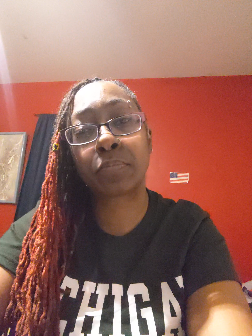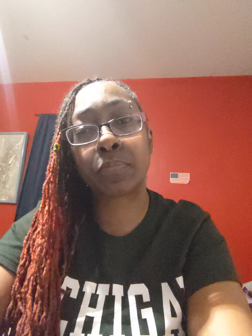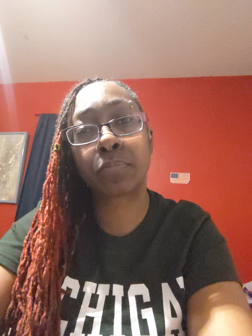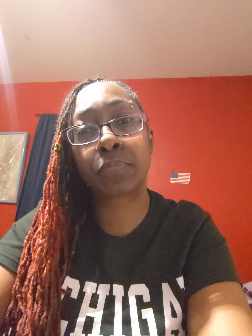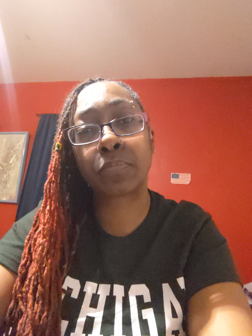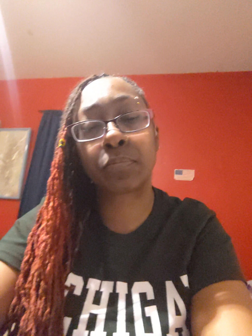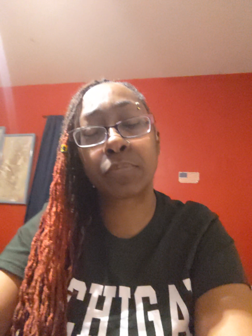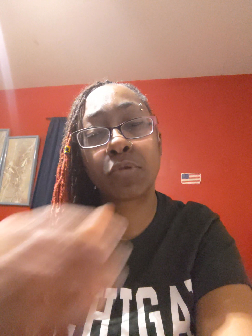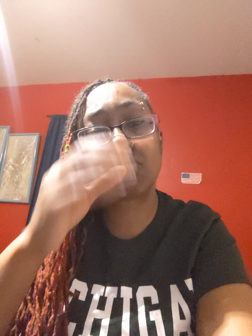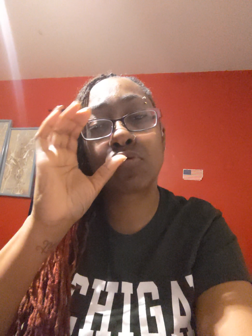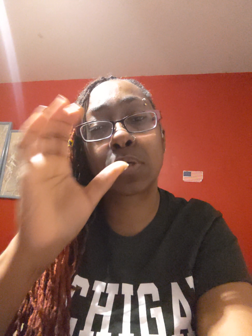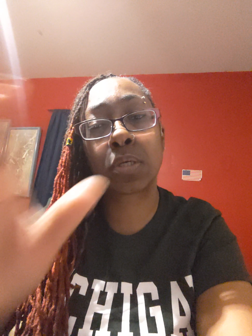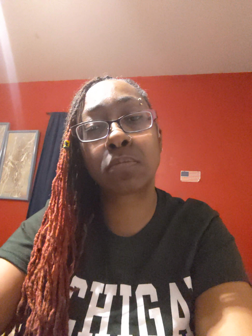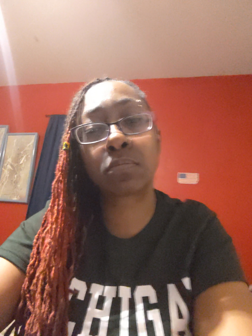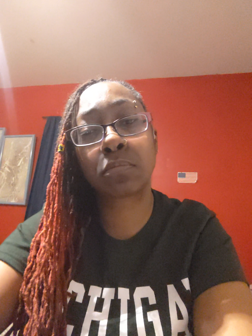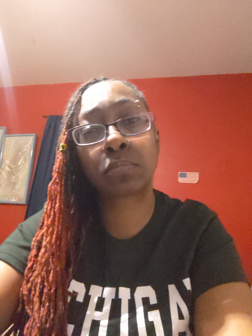drink